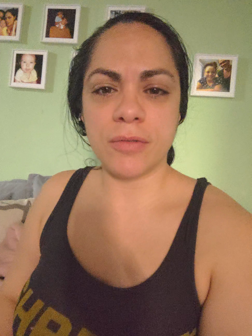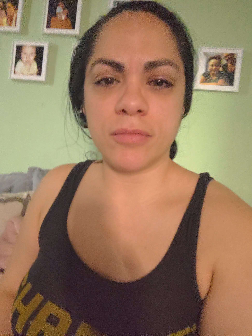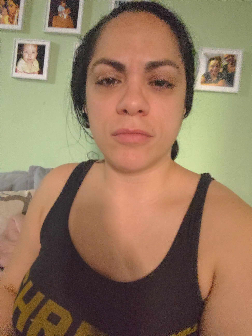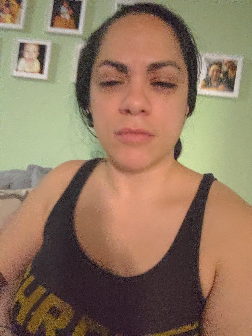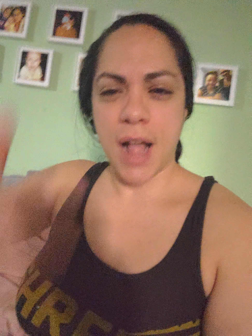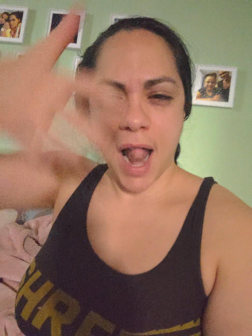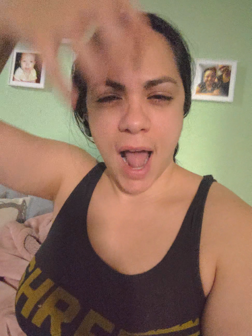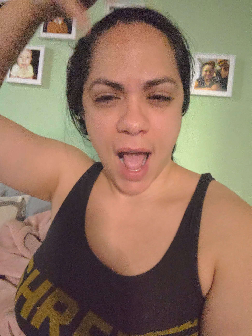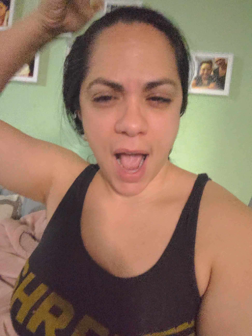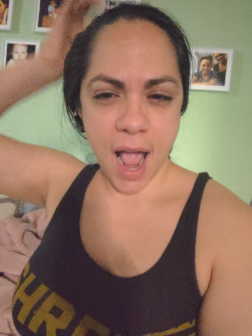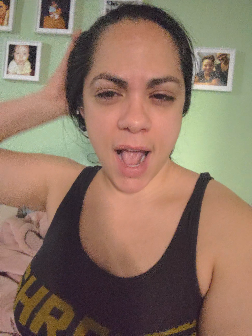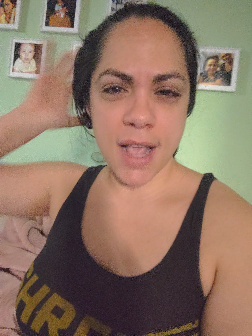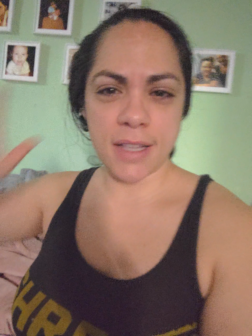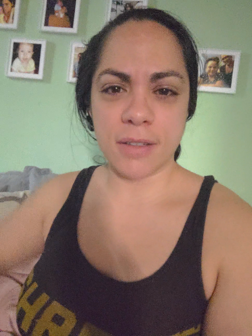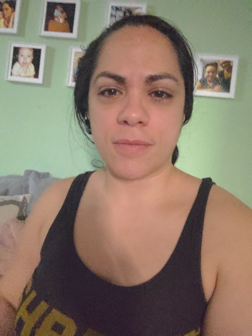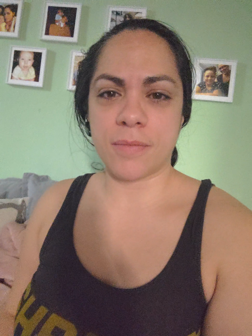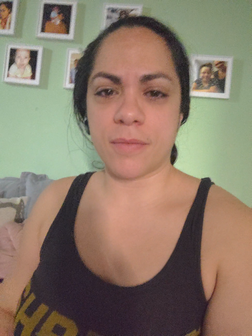lion